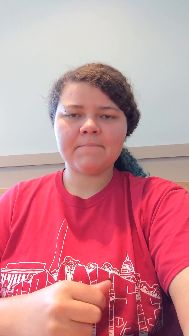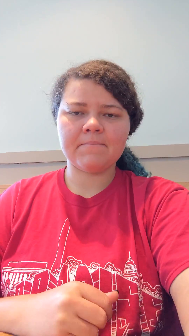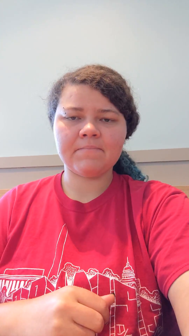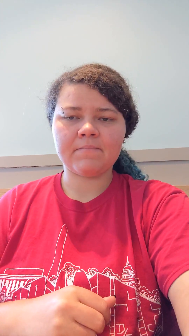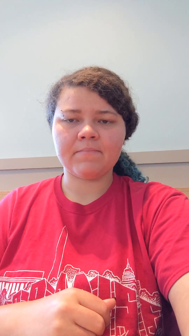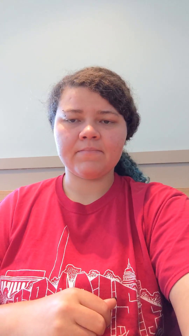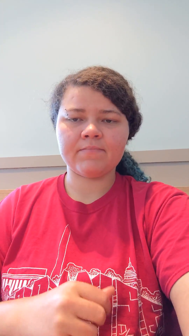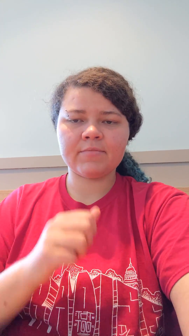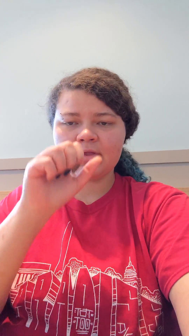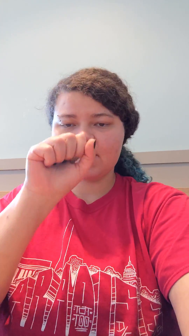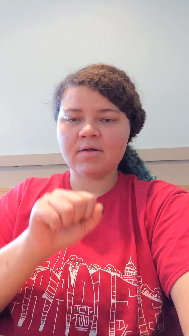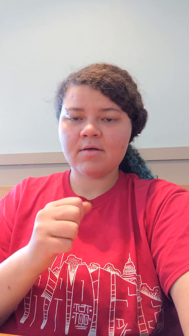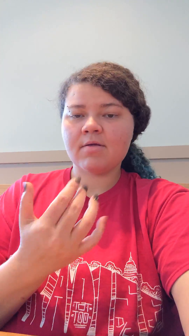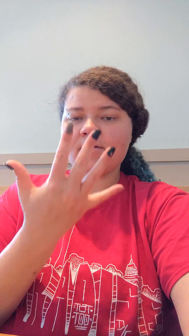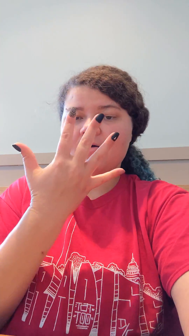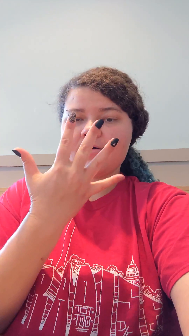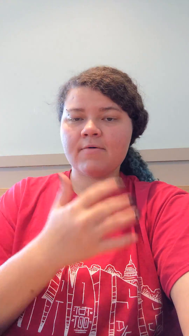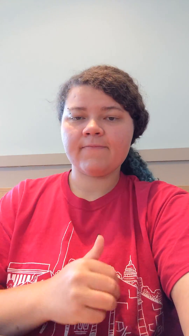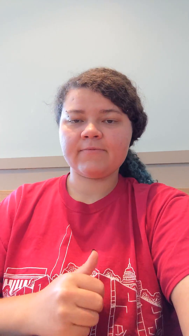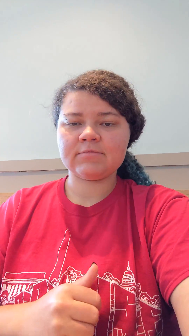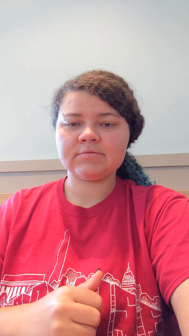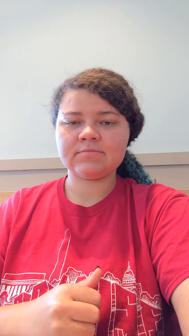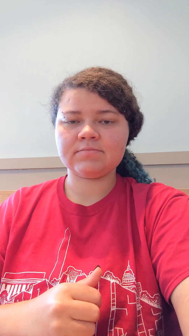gloves